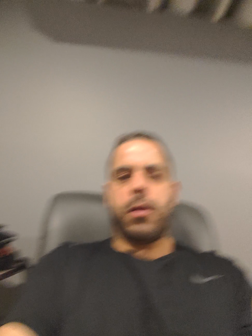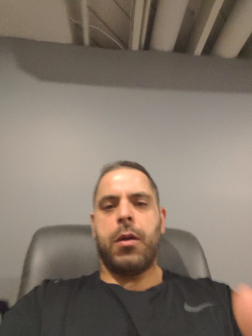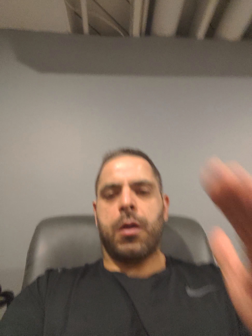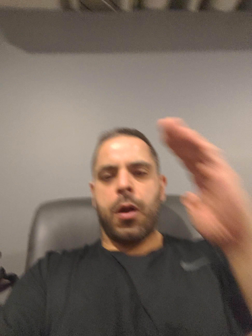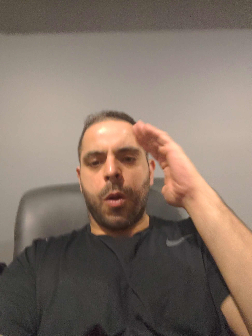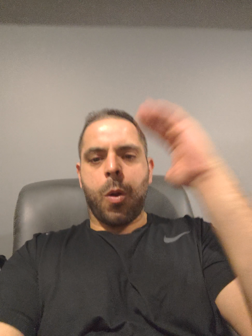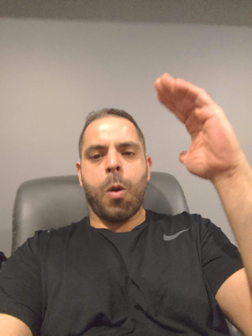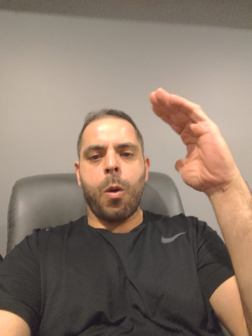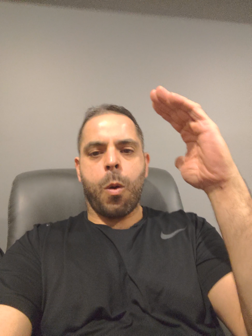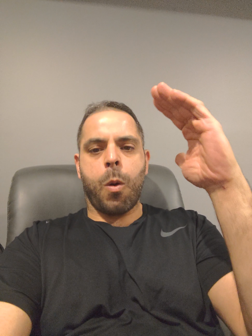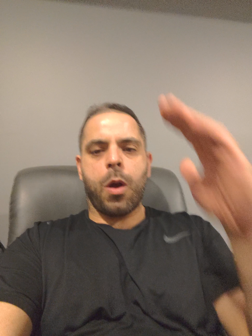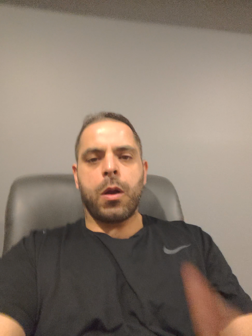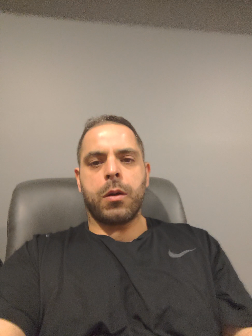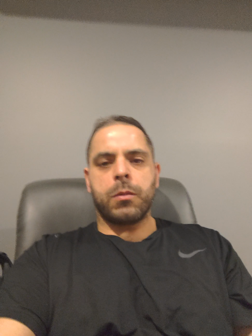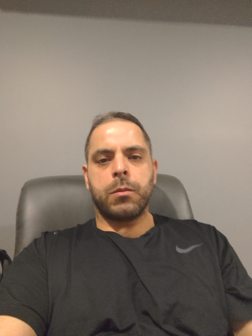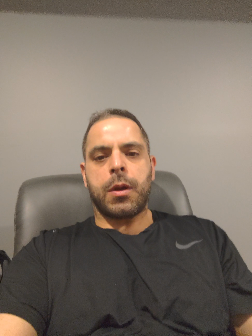hello